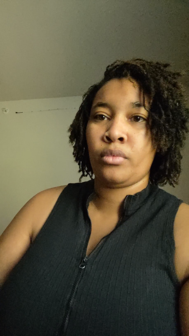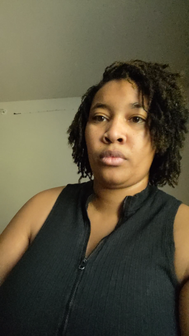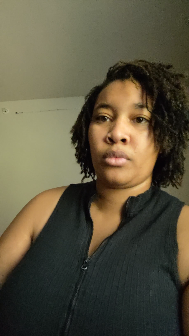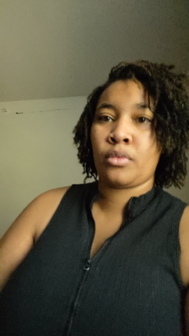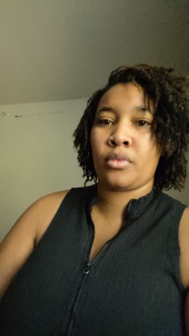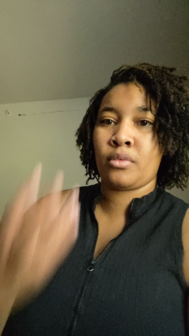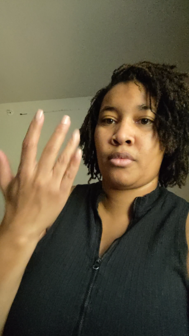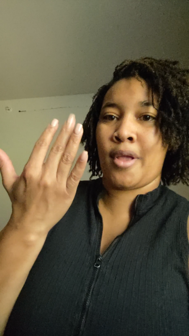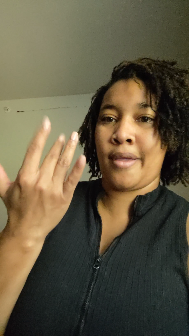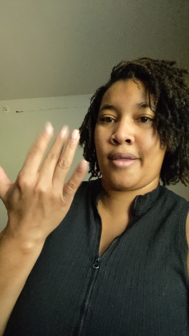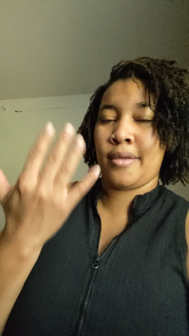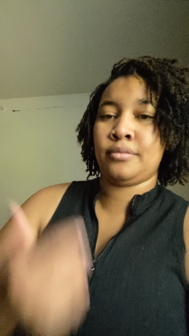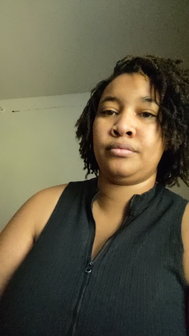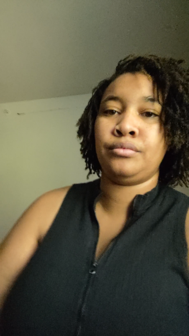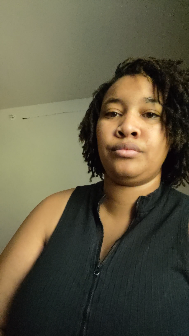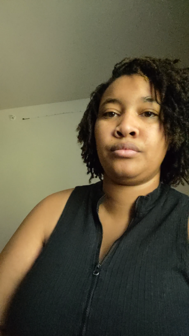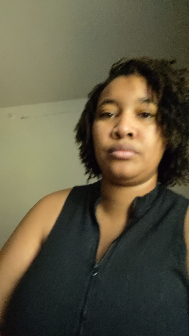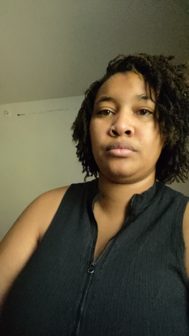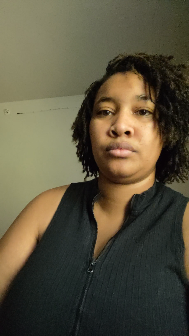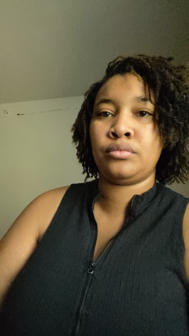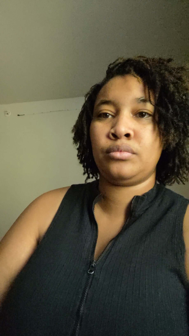hand